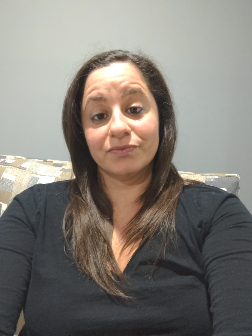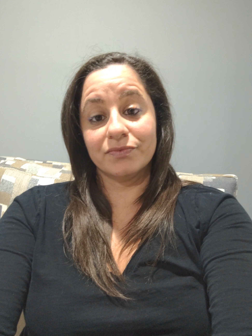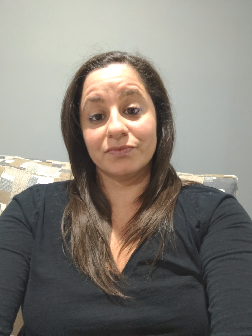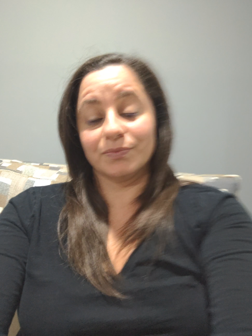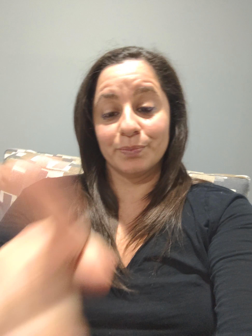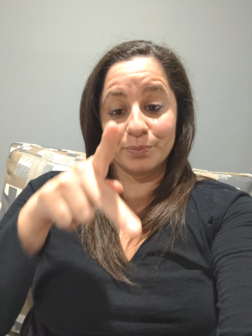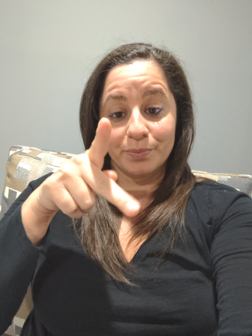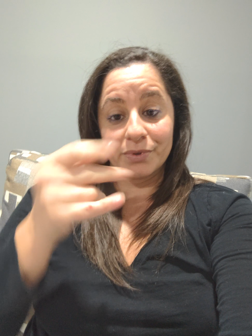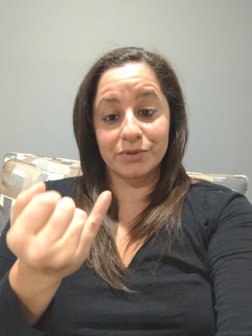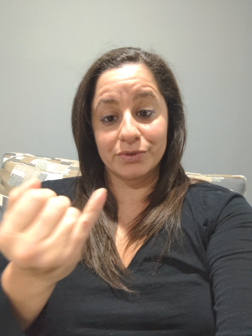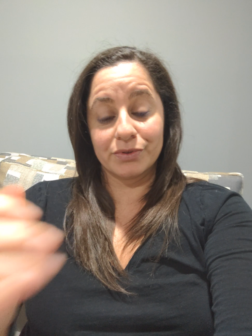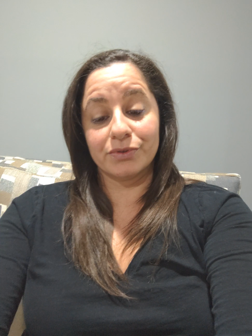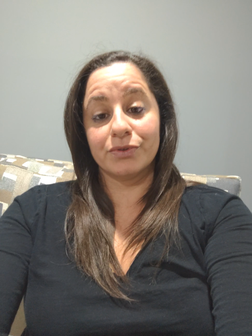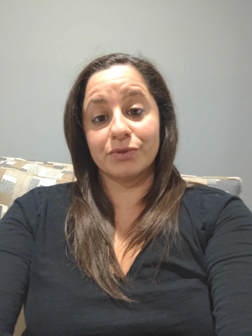pajamas